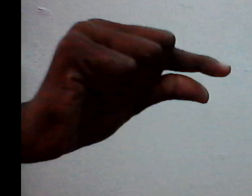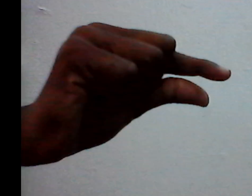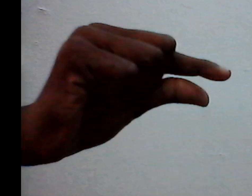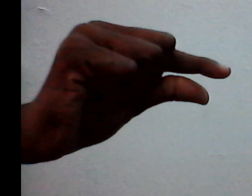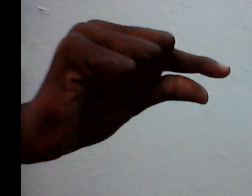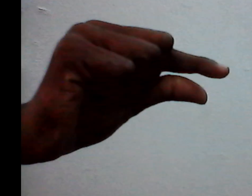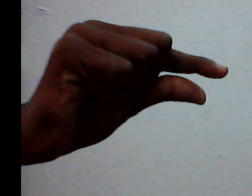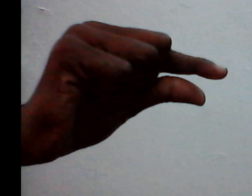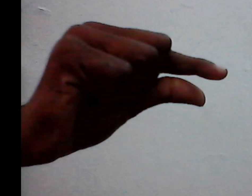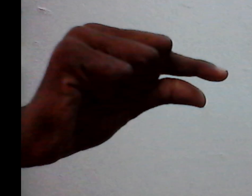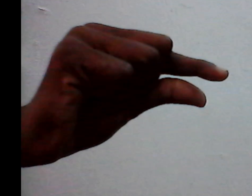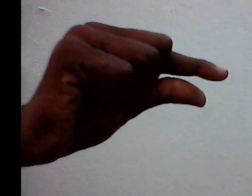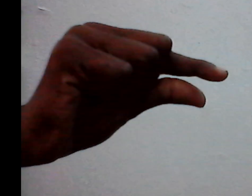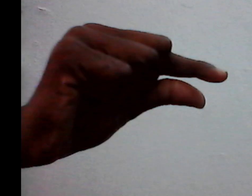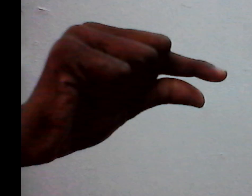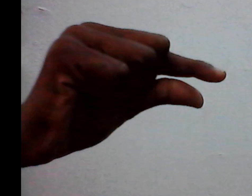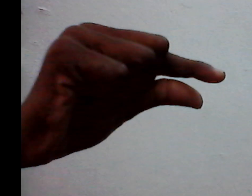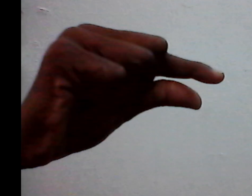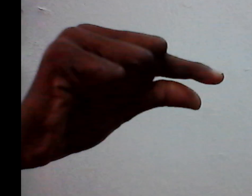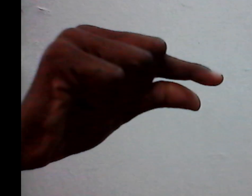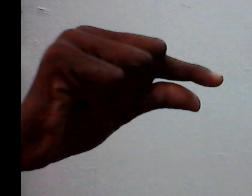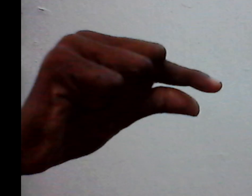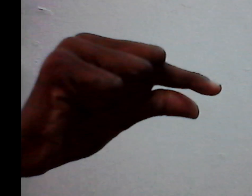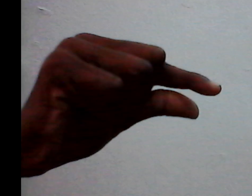ഉ